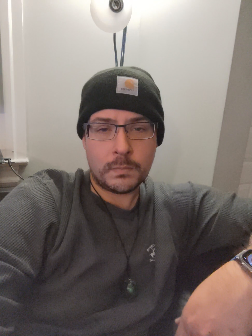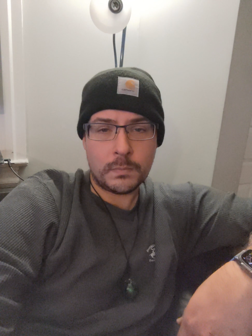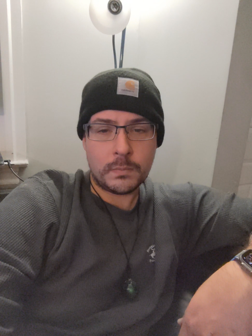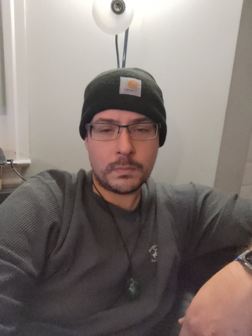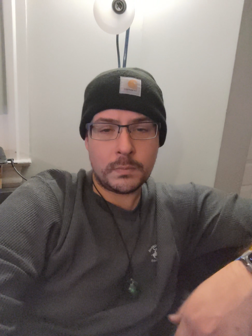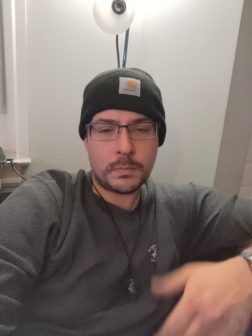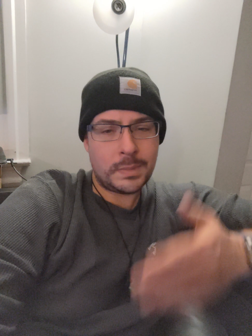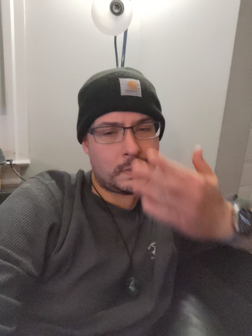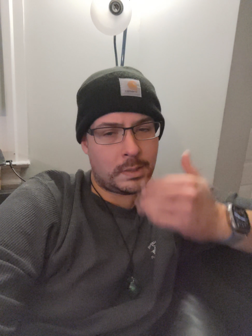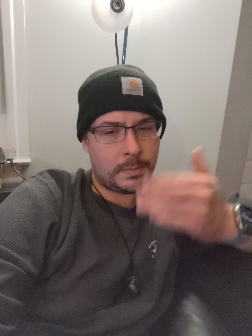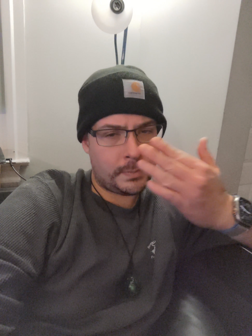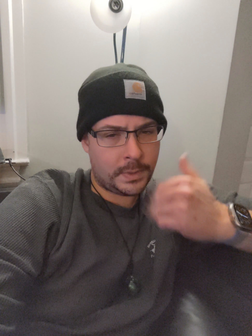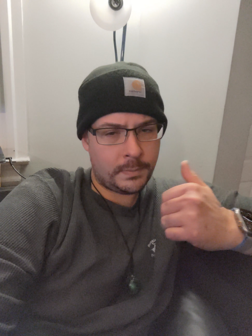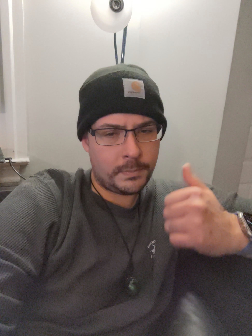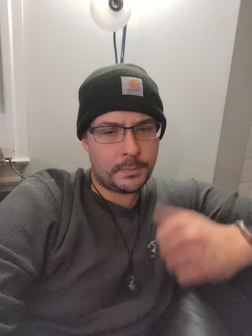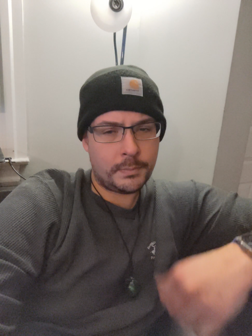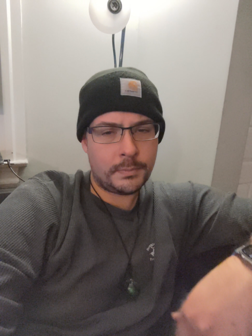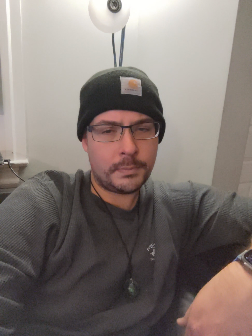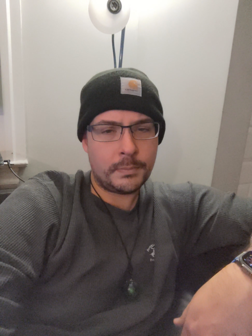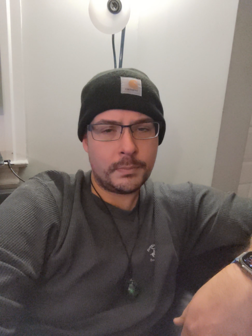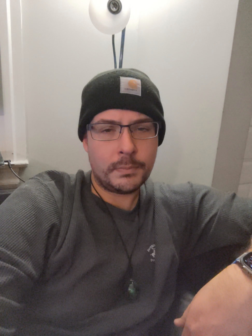sleepy